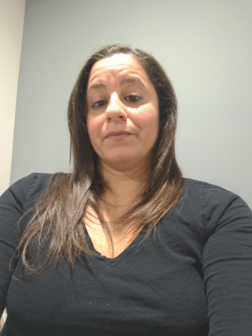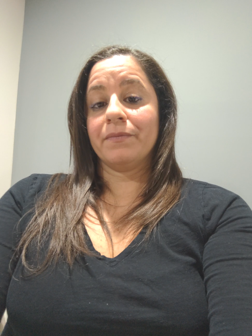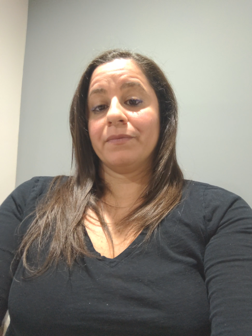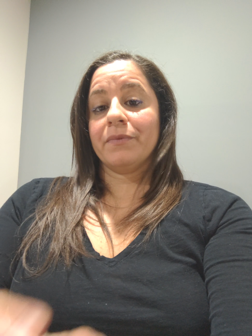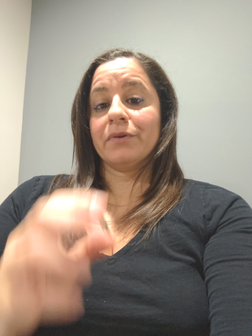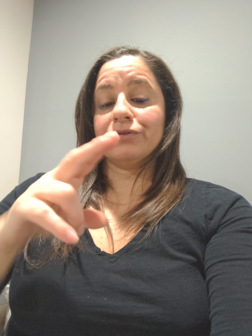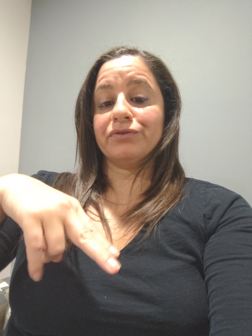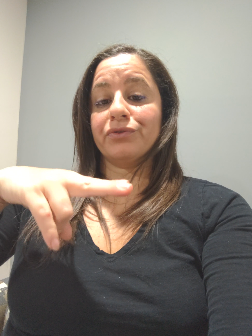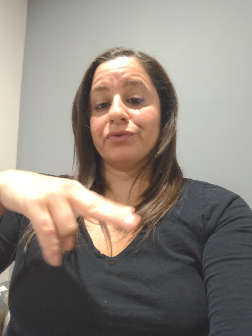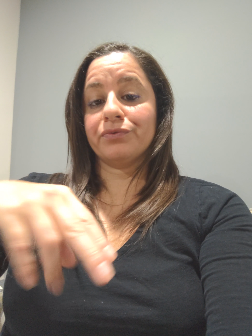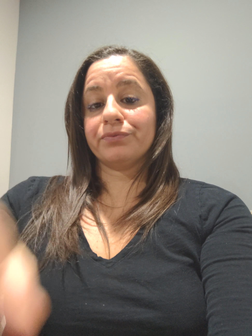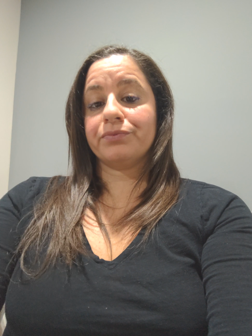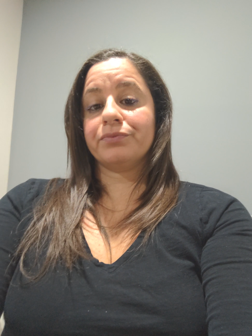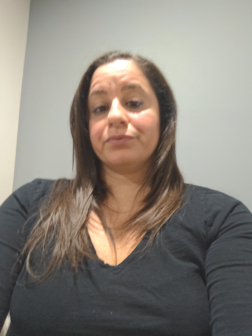chair